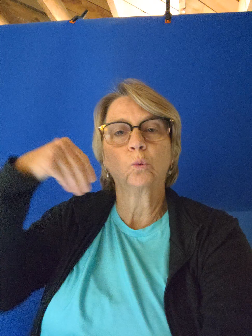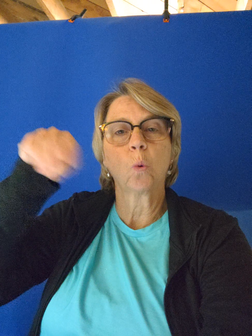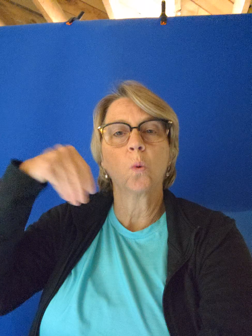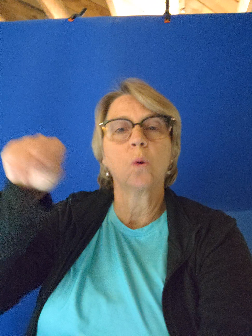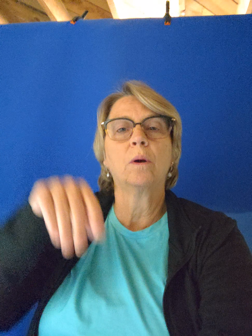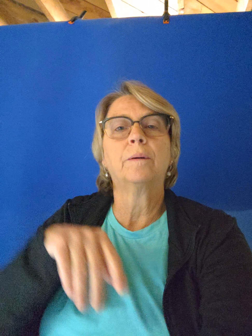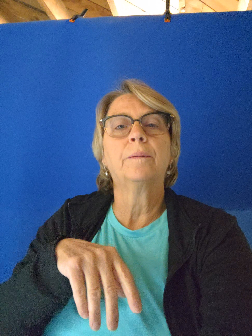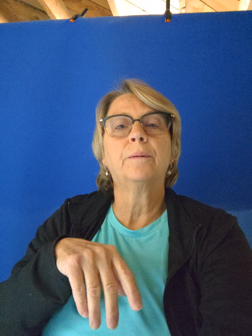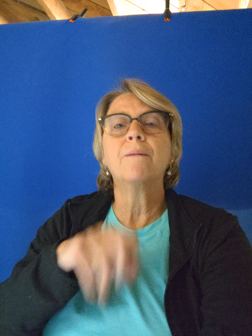store